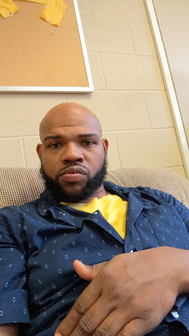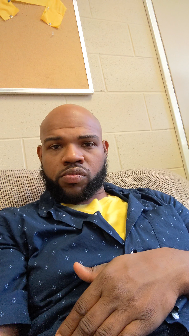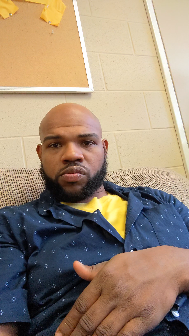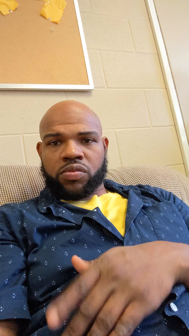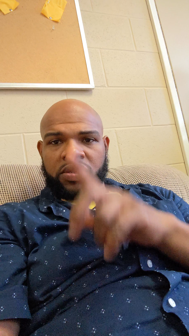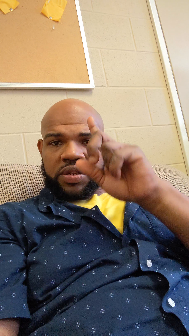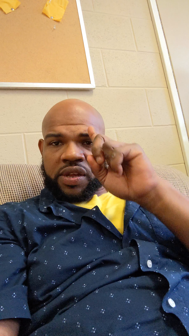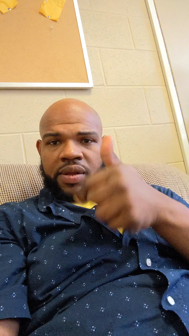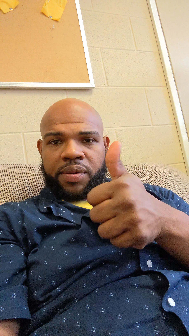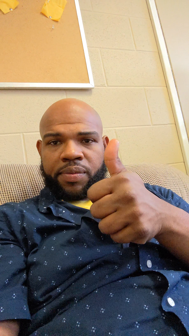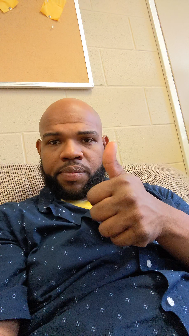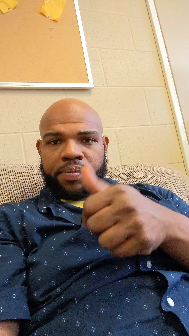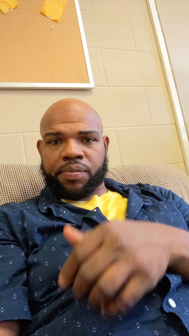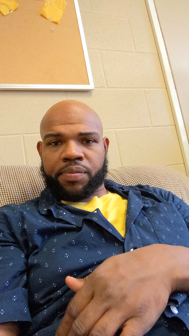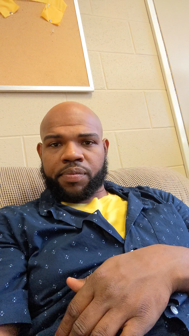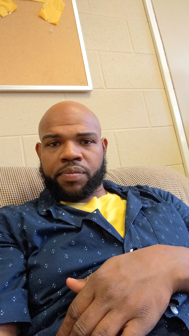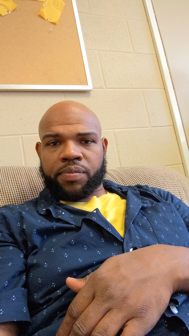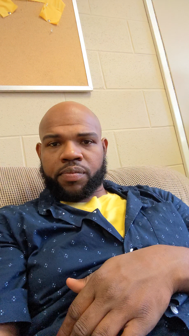dime